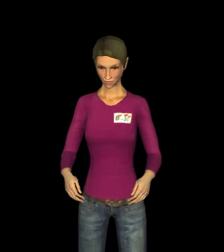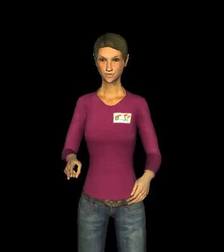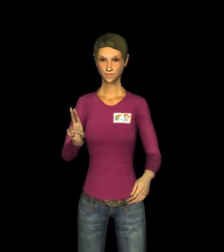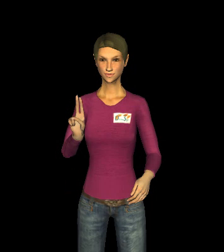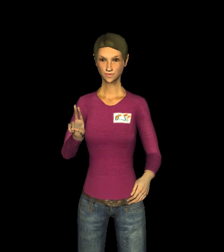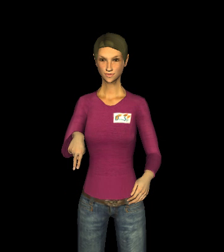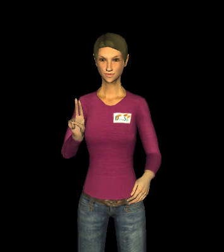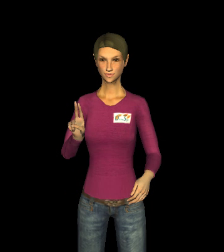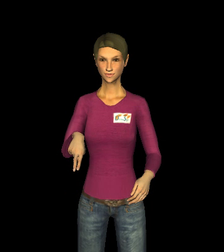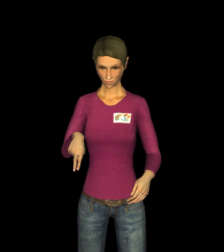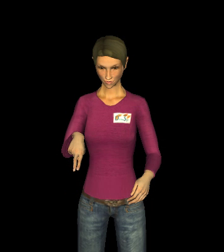رسم